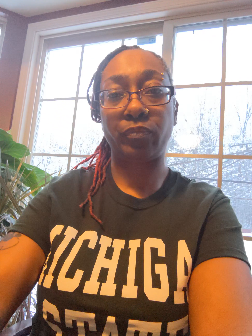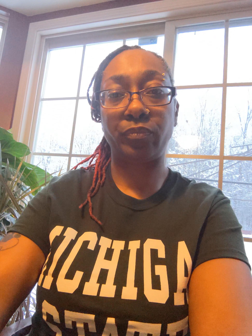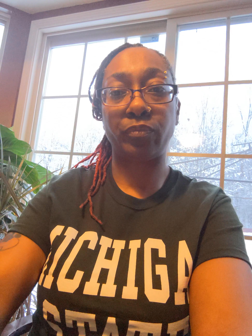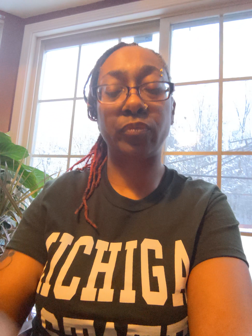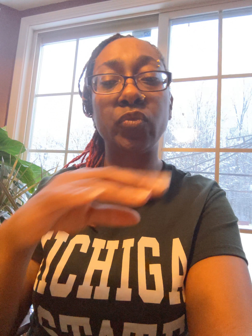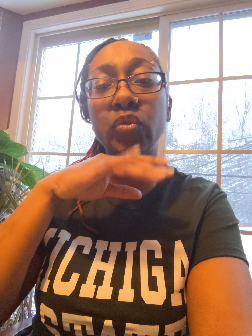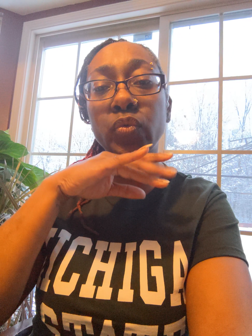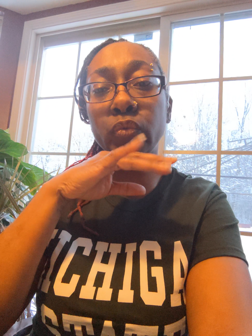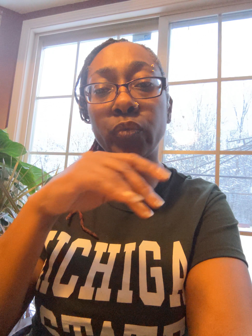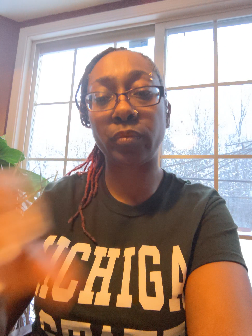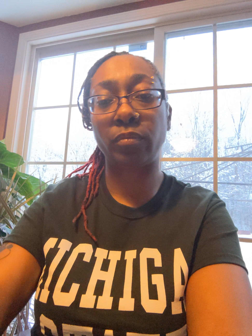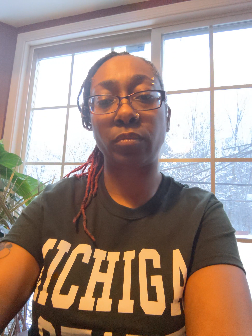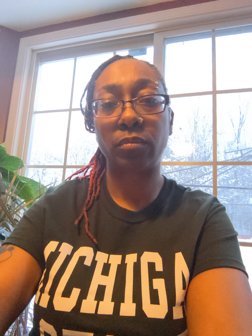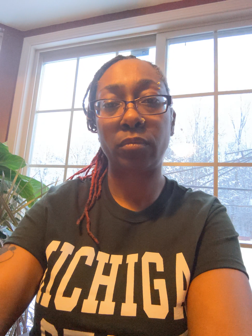dirty